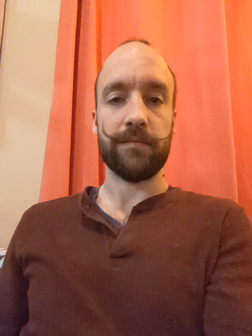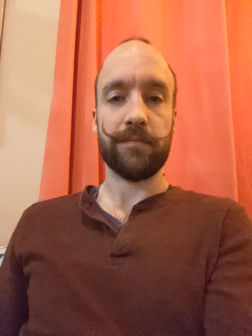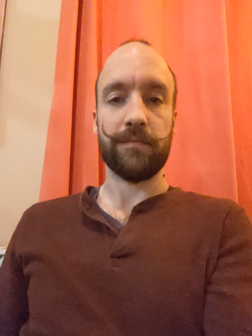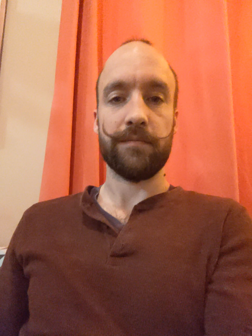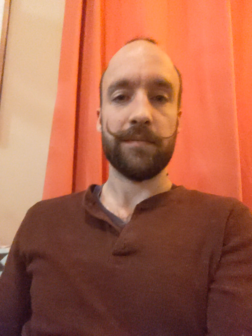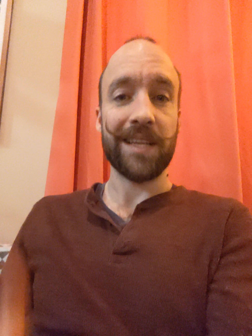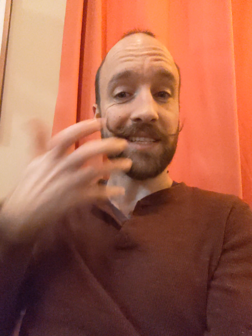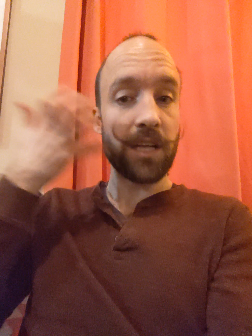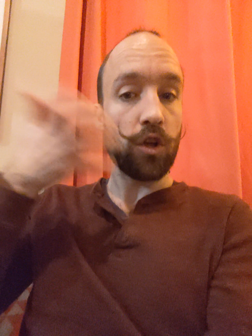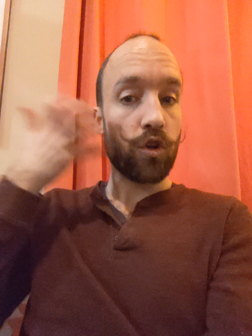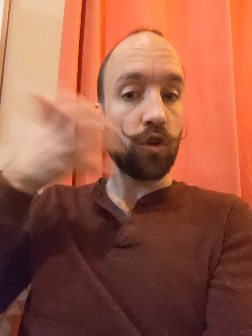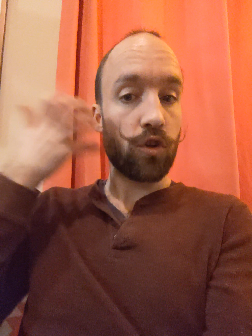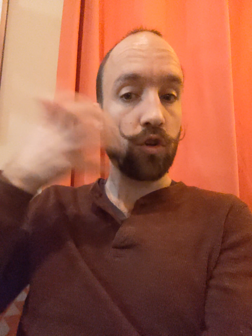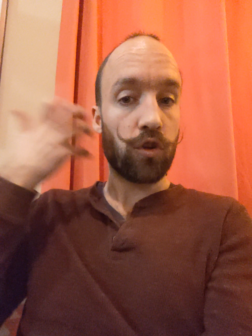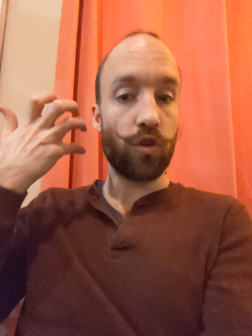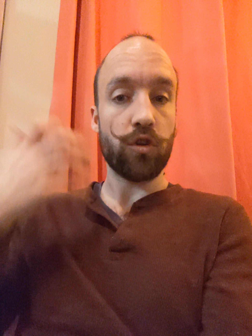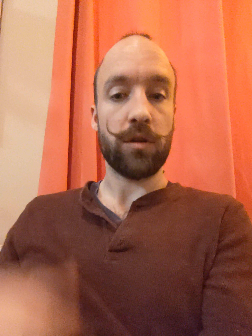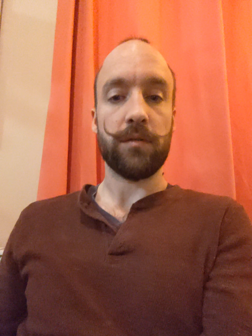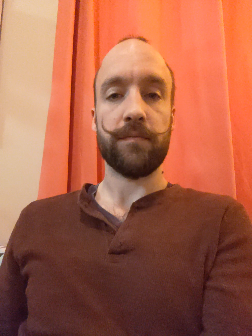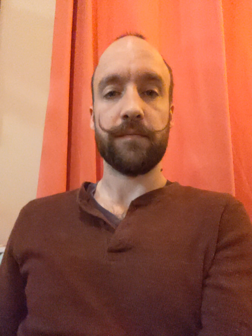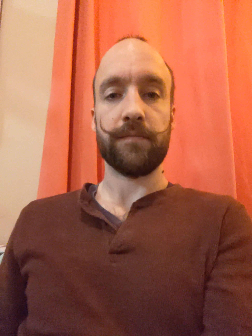tiger